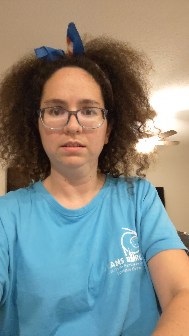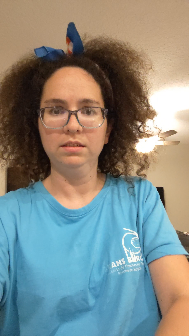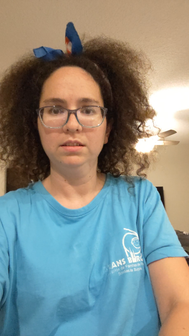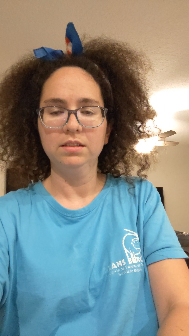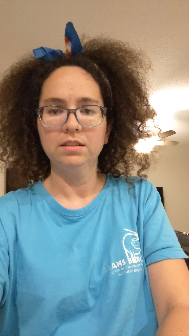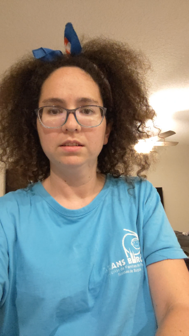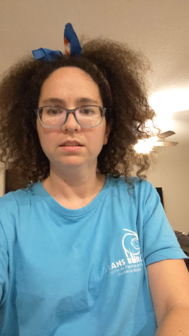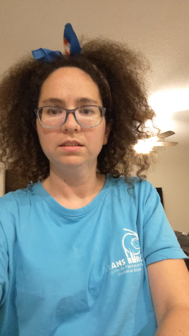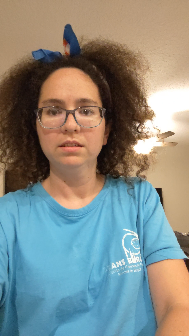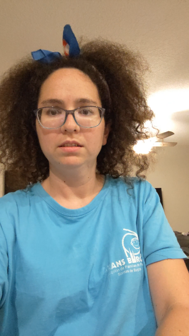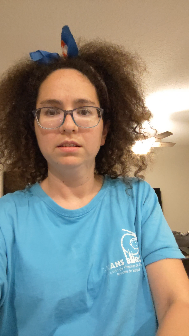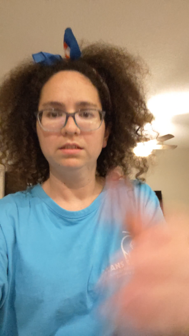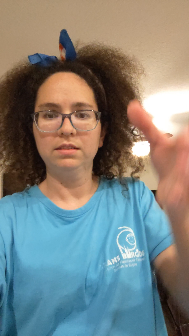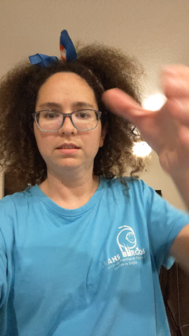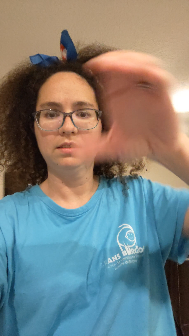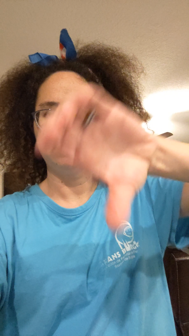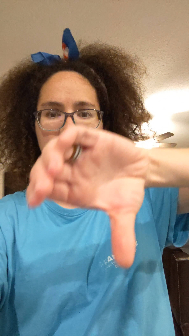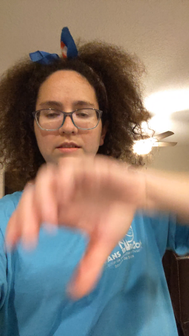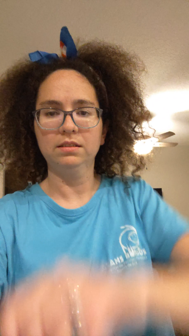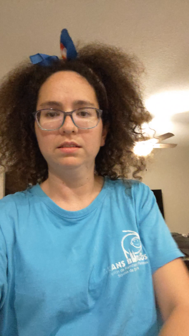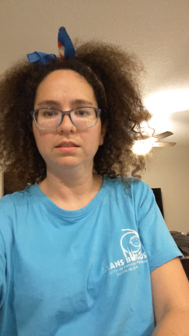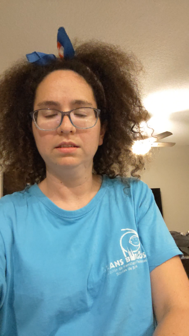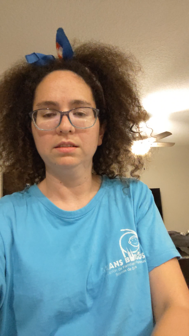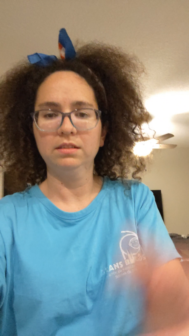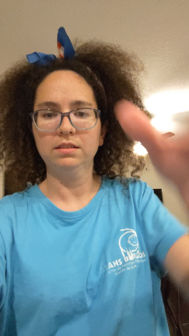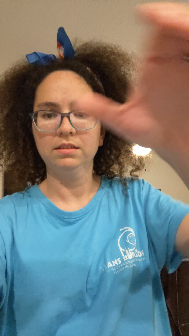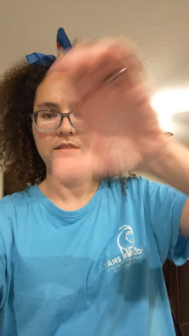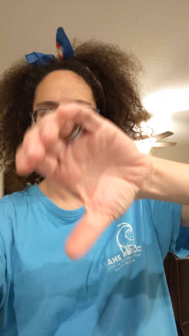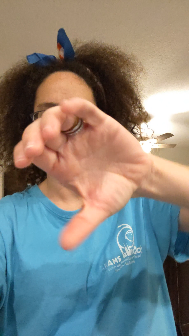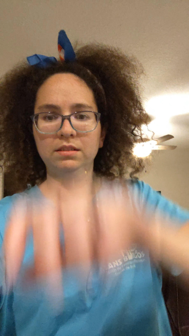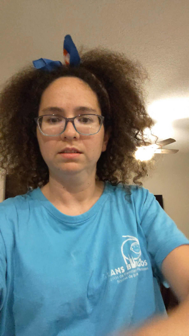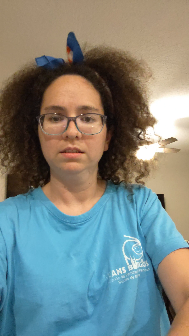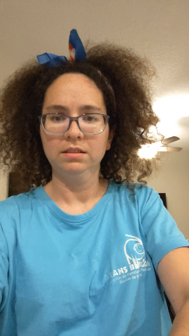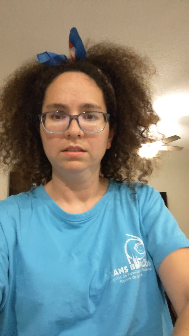pour